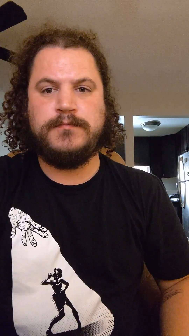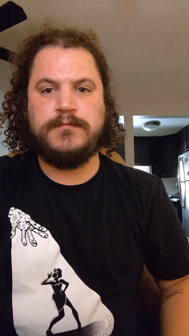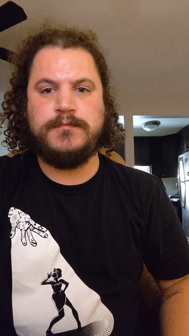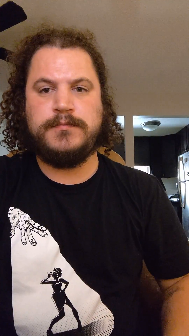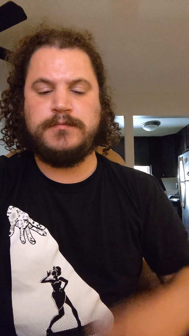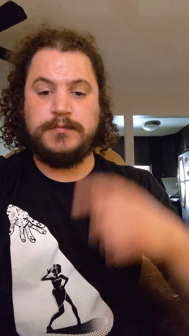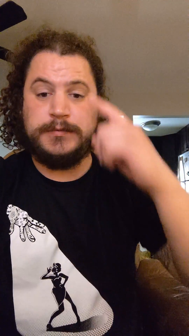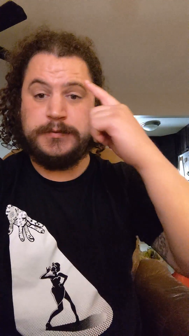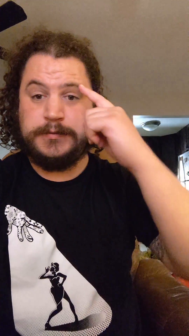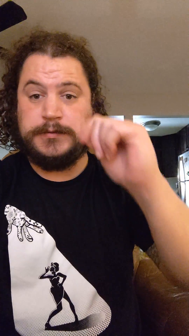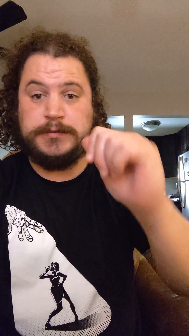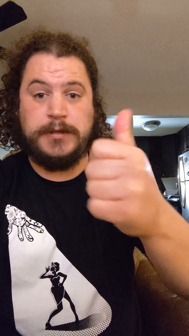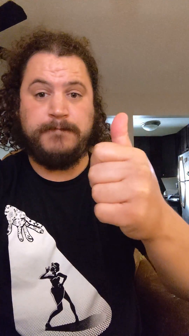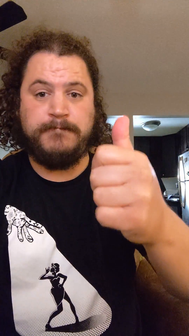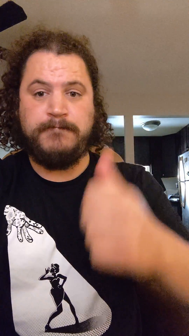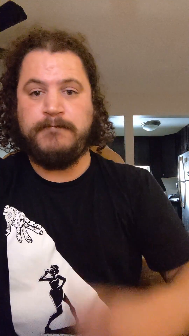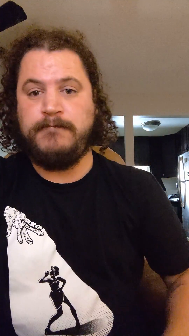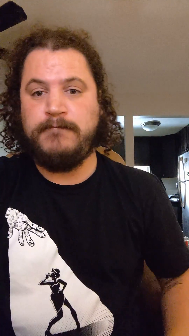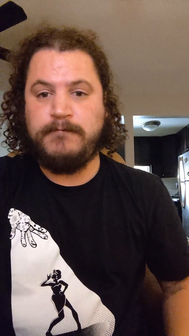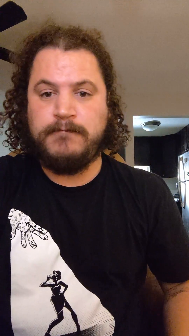dime